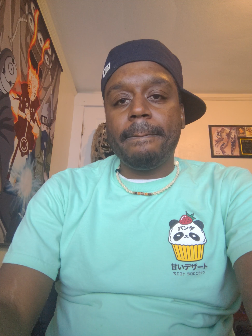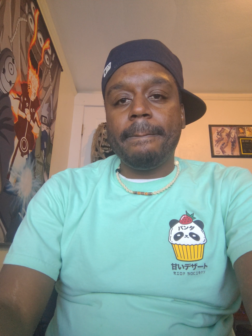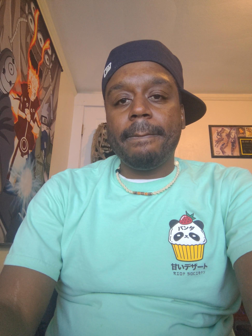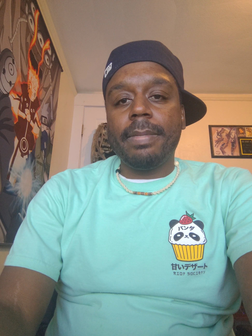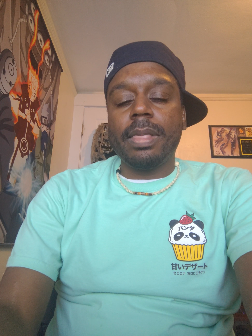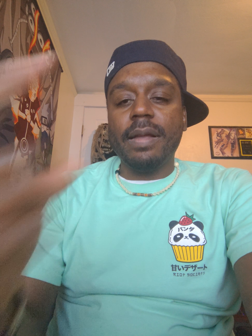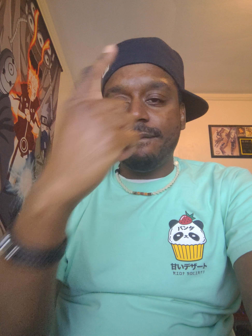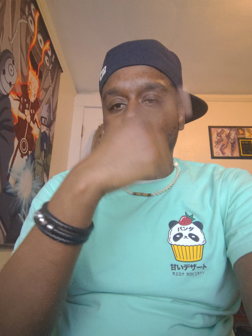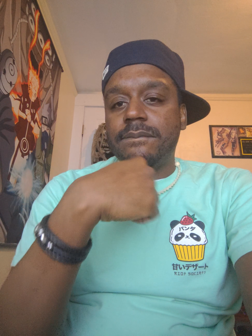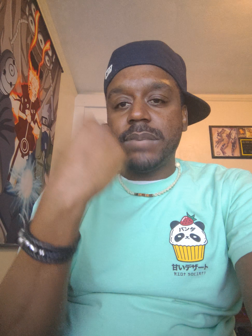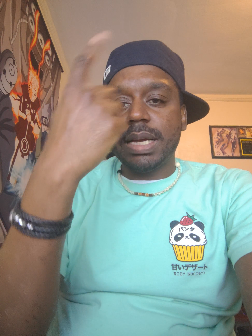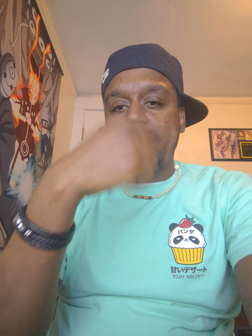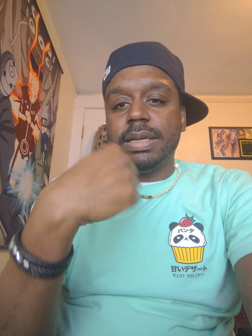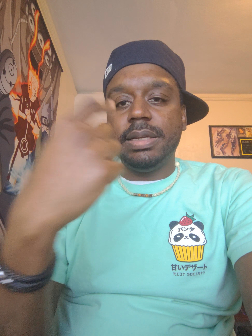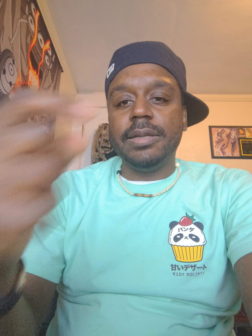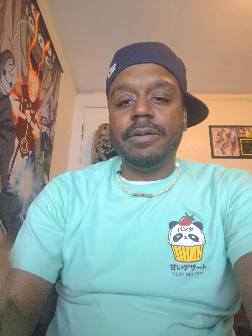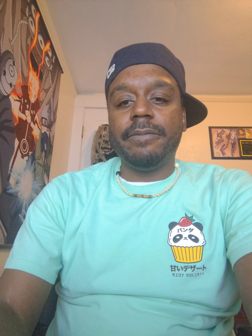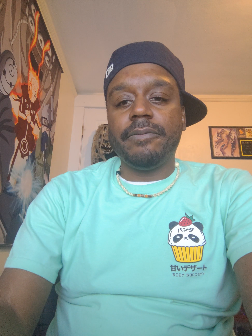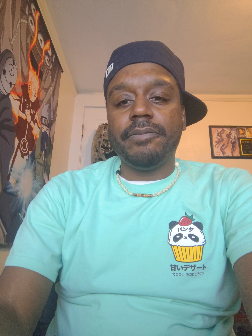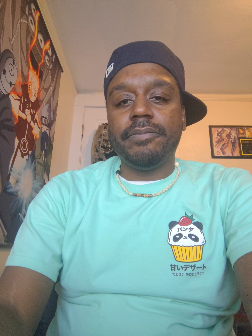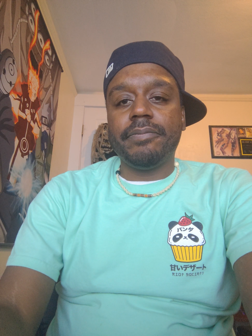face